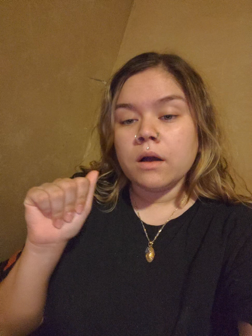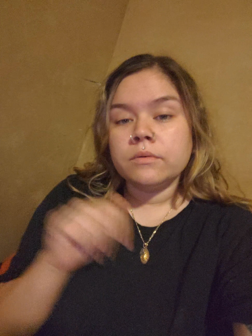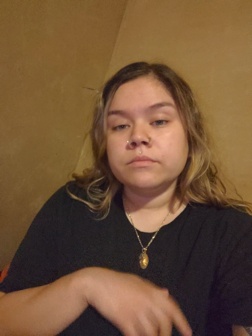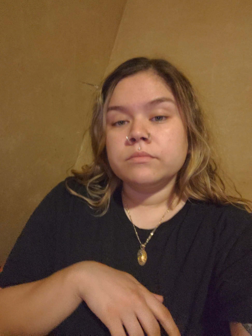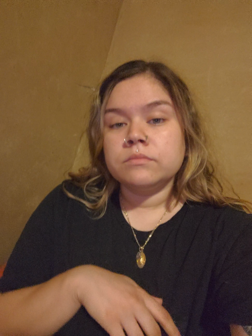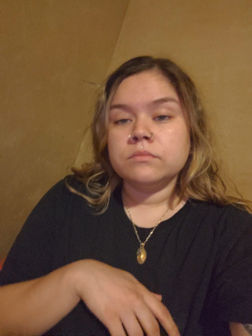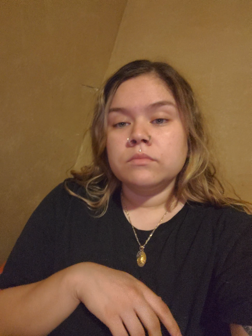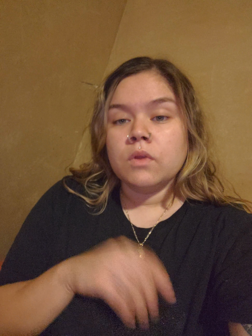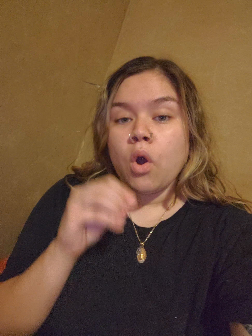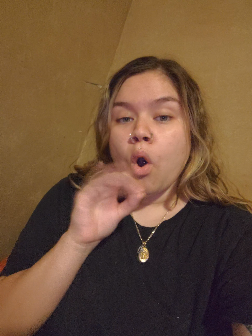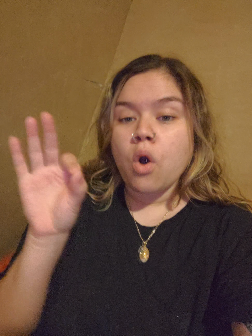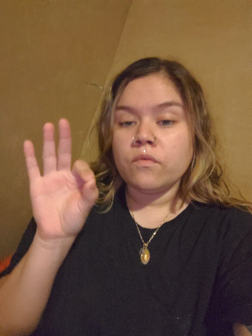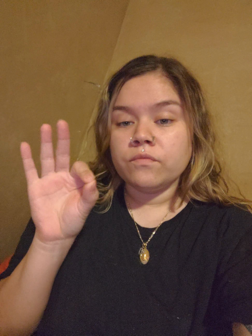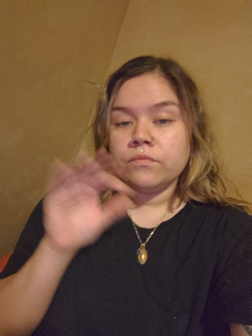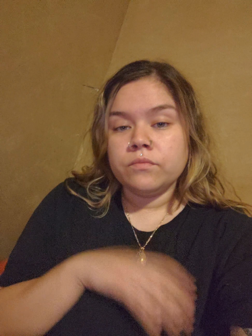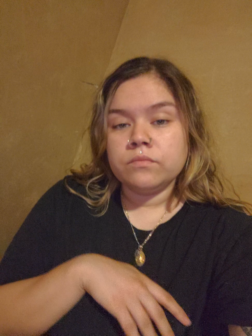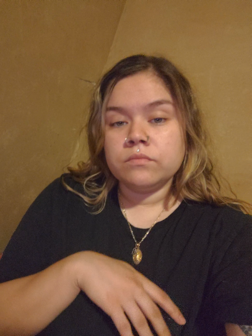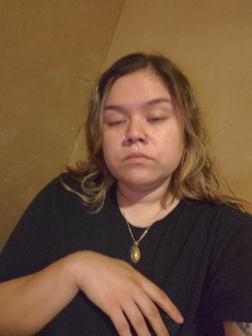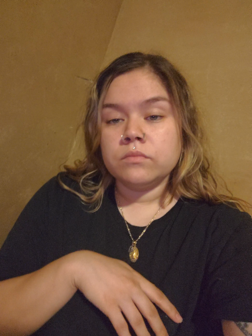of